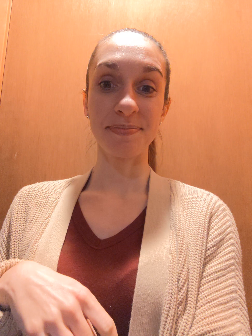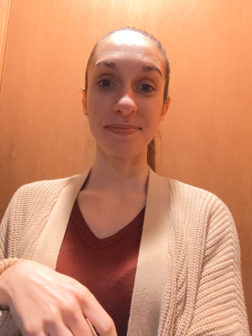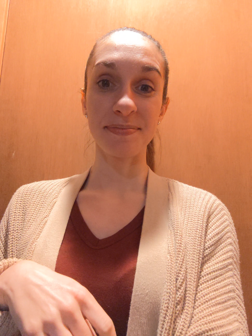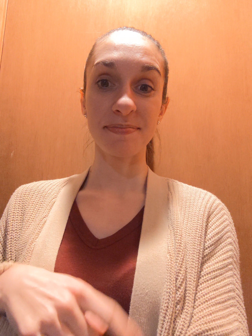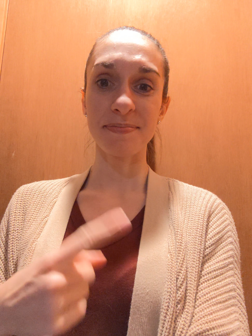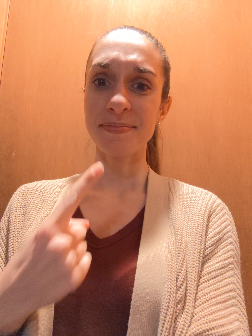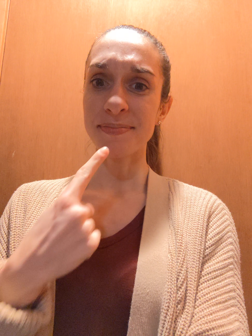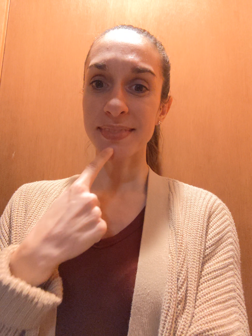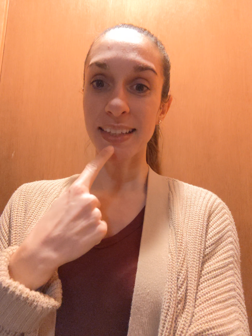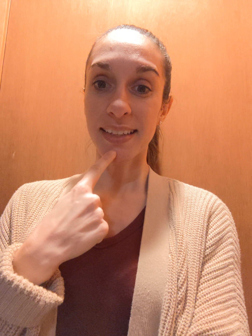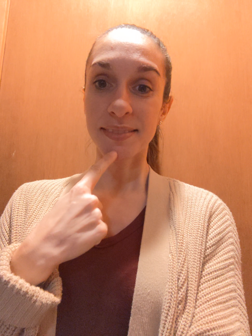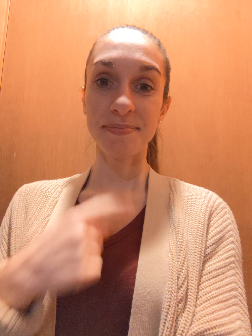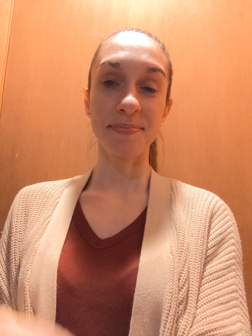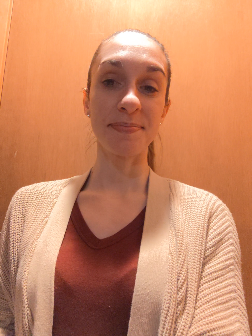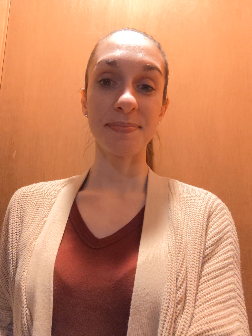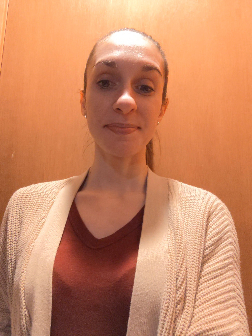say